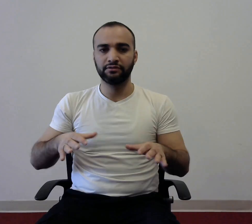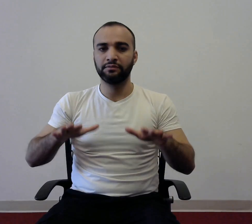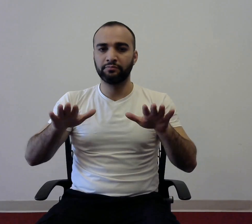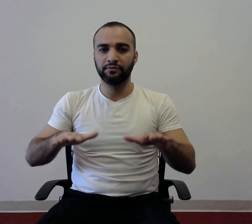yer